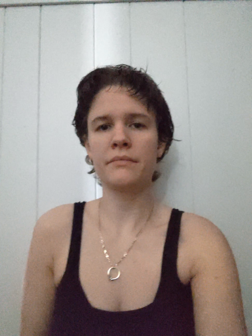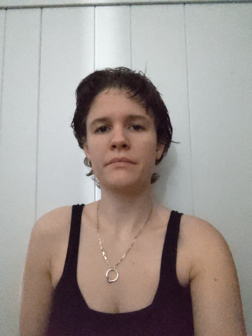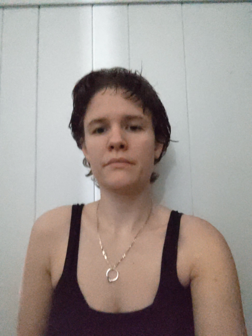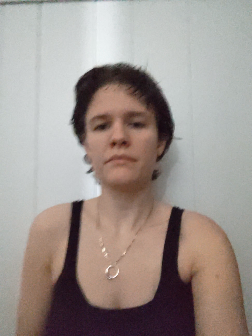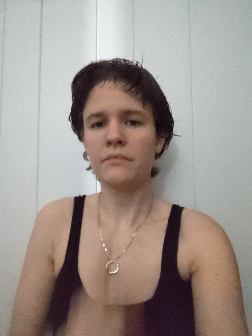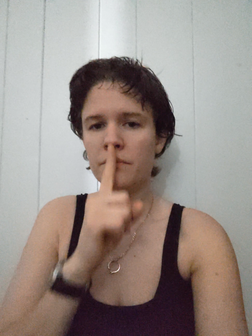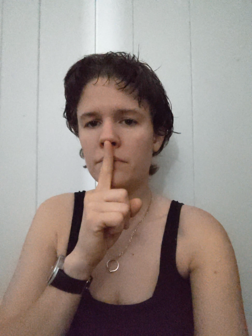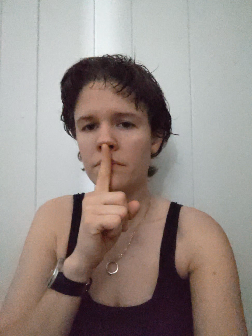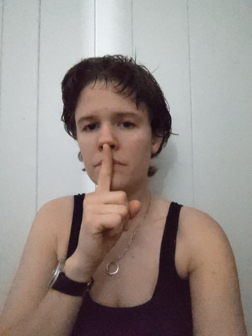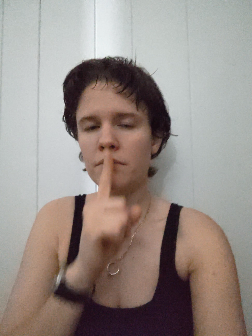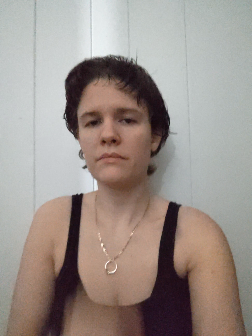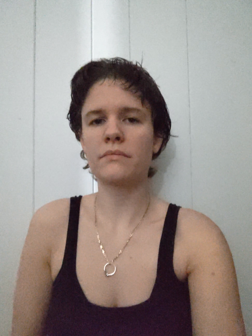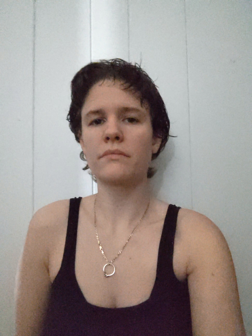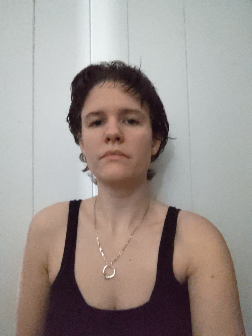shhh